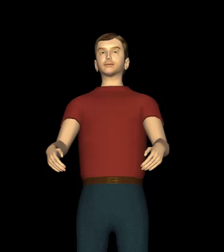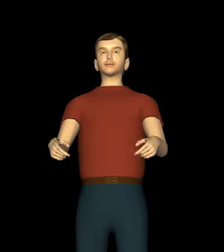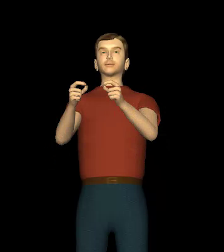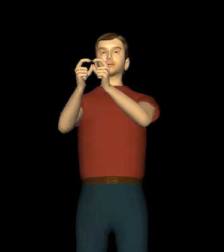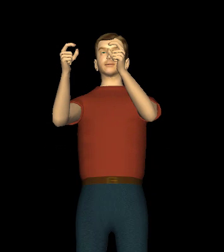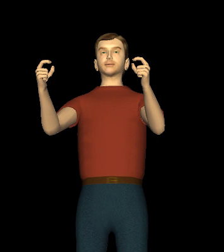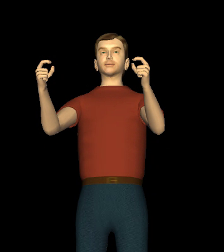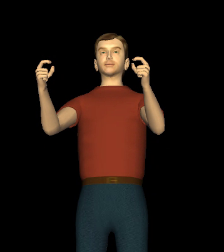شركة